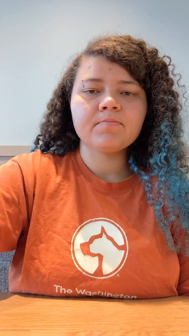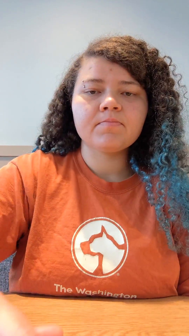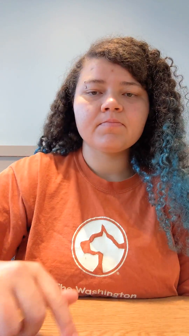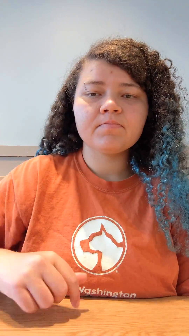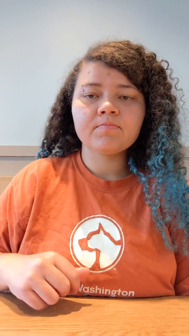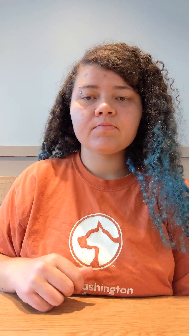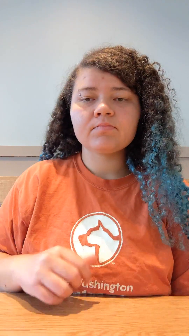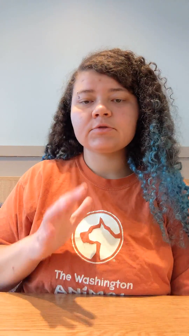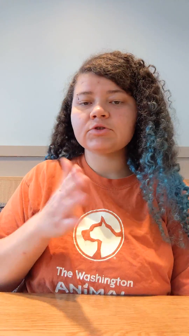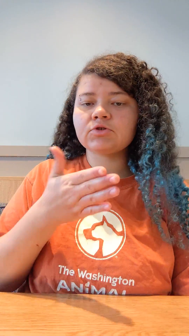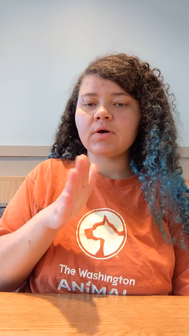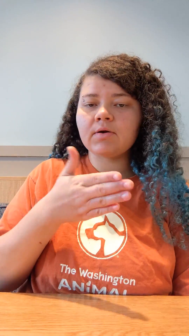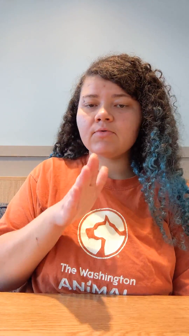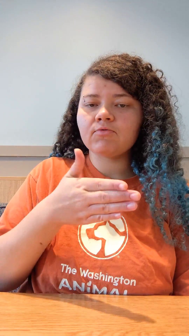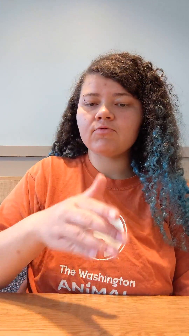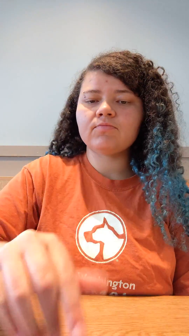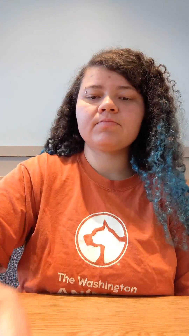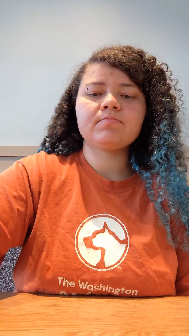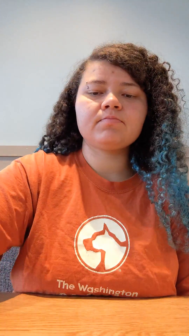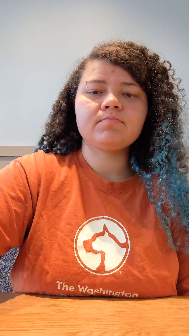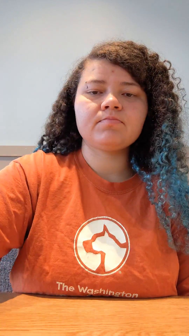share